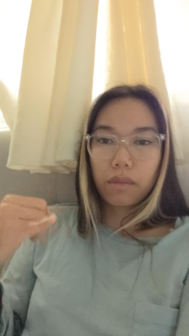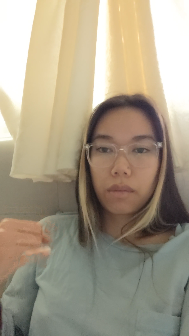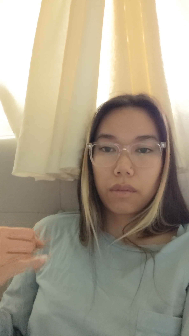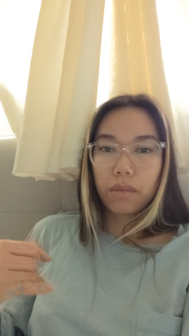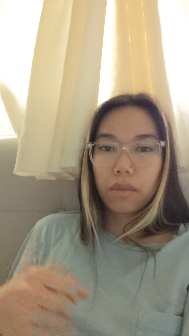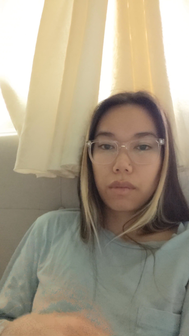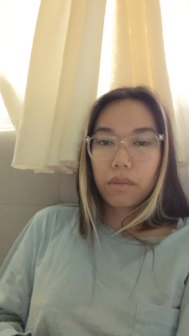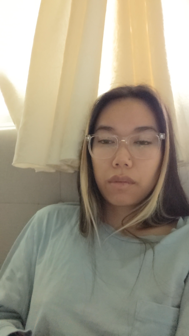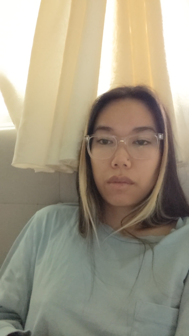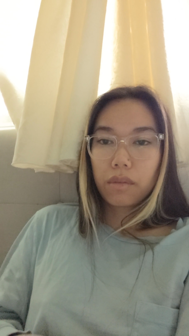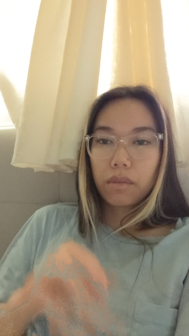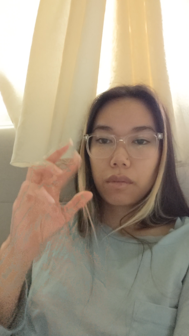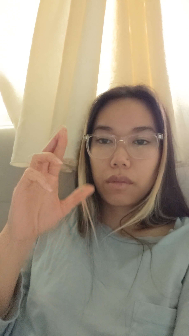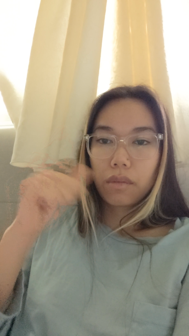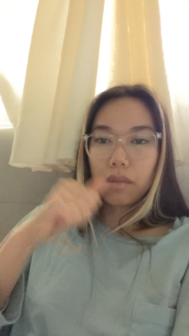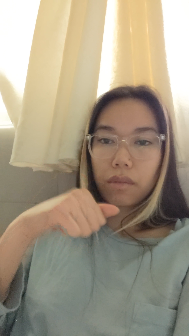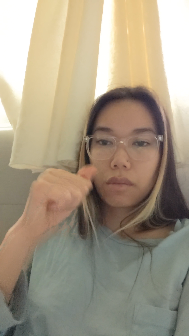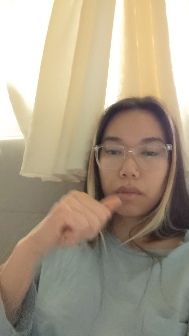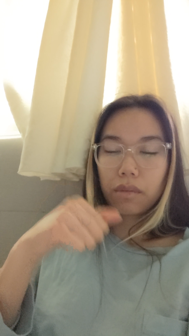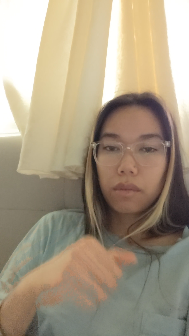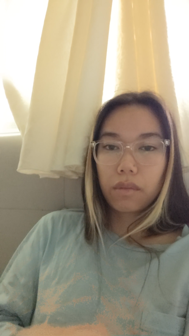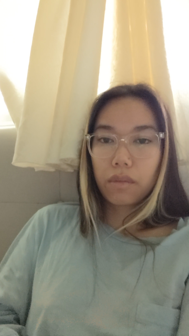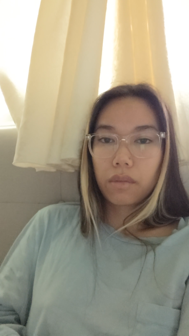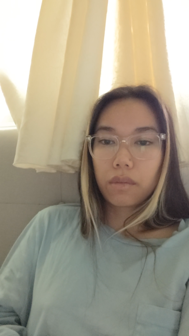rock